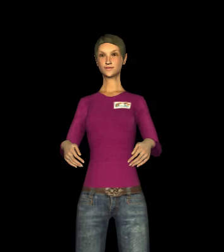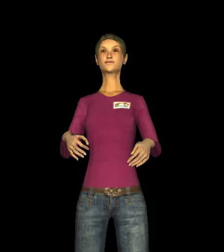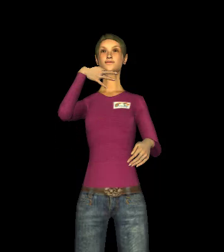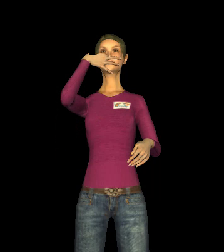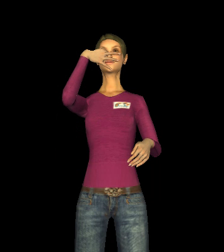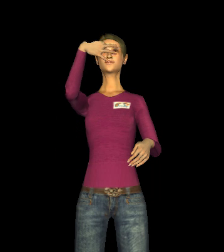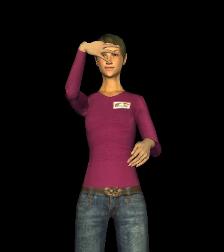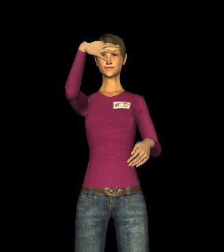يقول